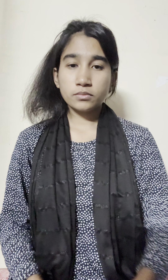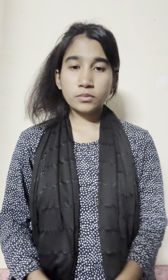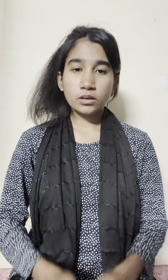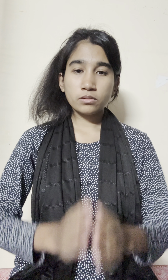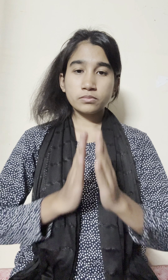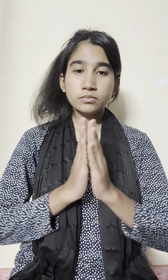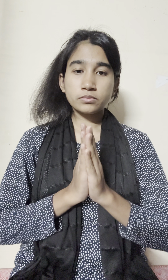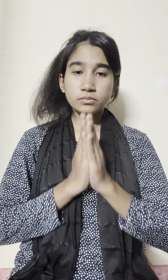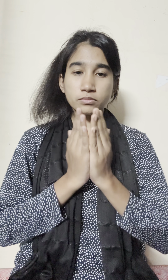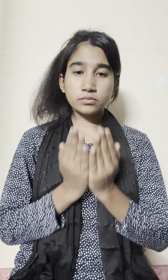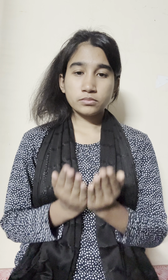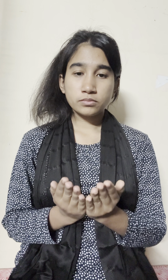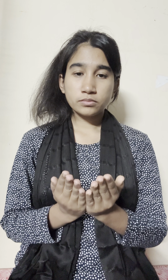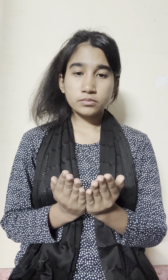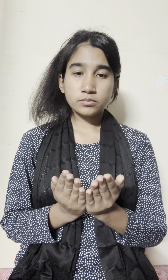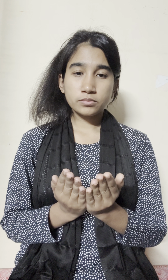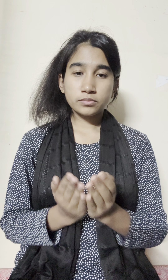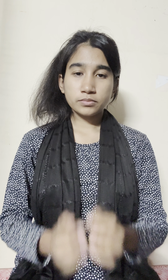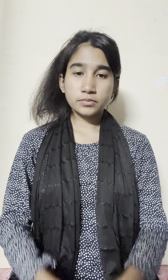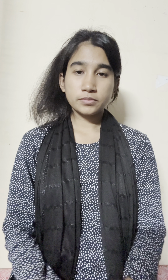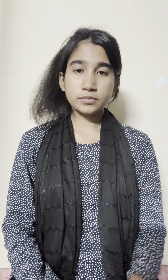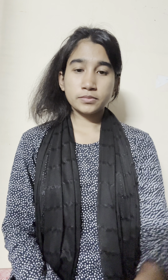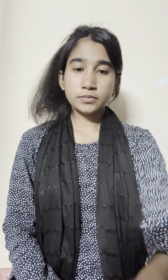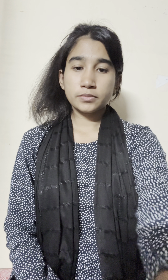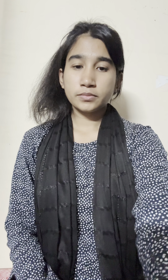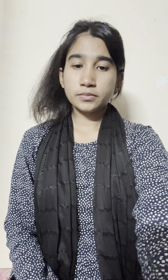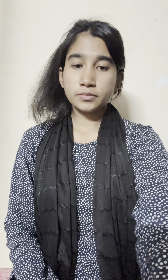বই